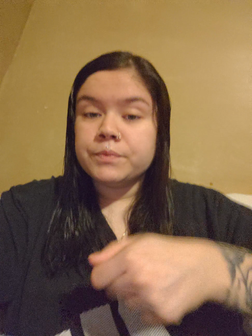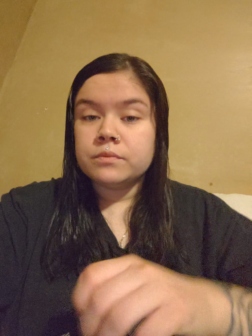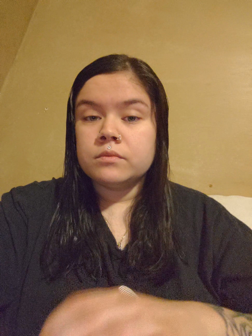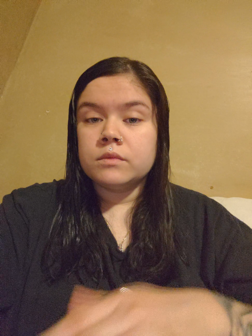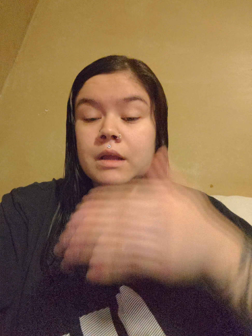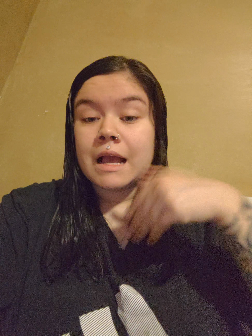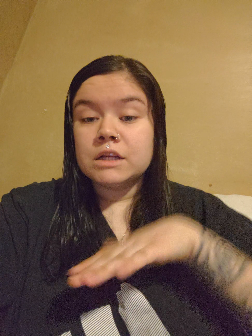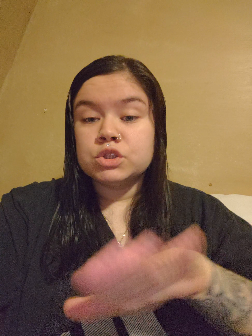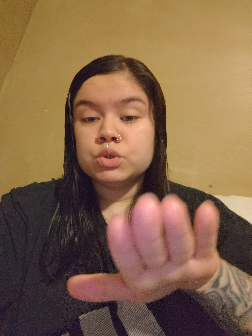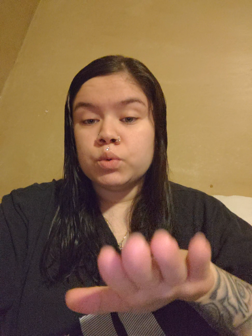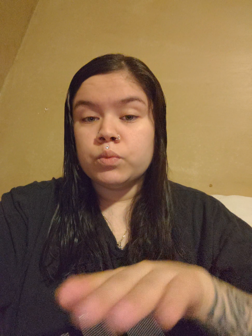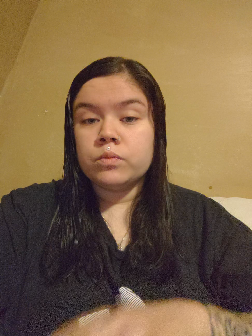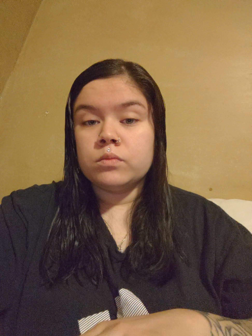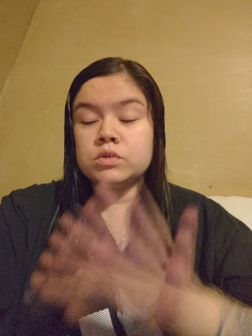into